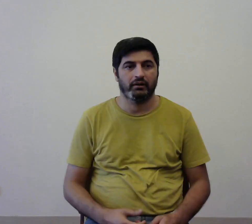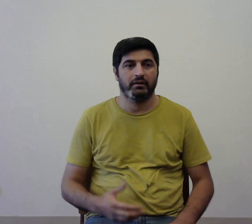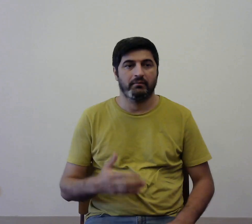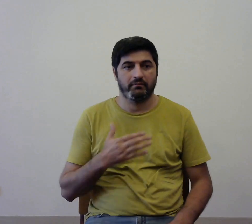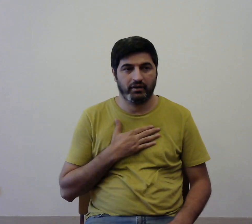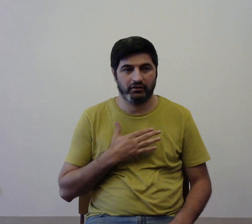mən